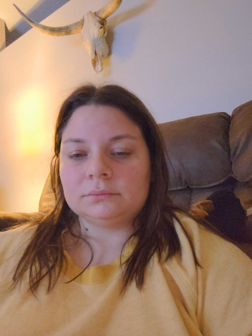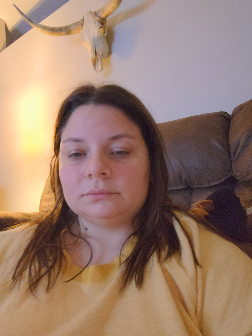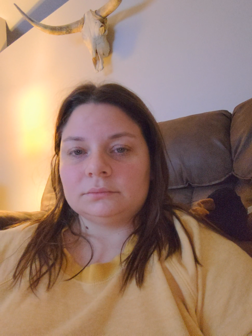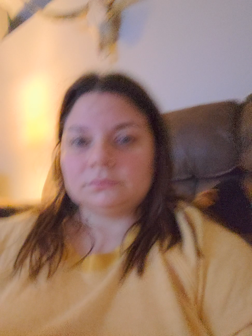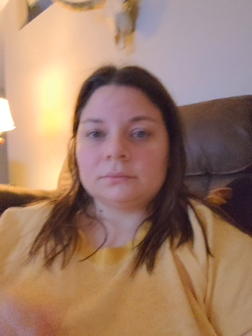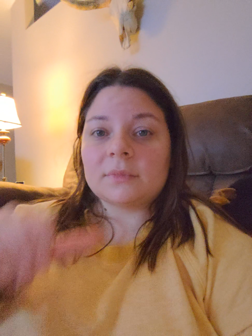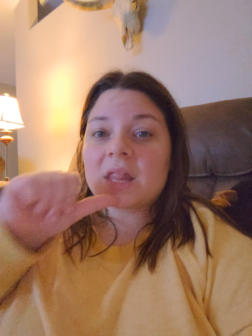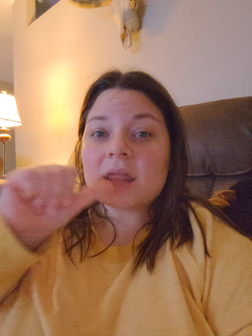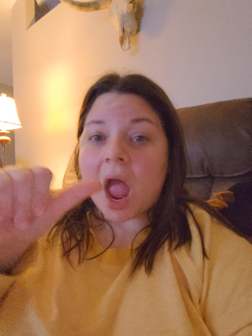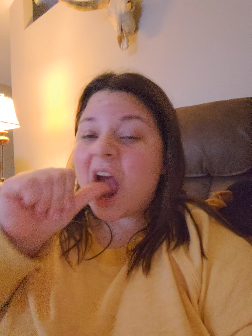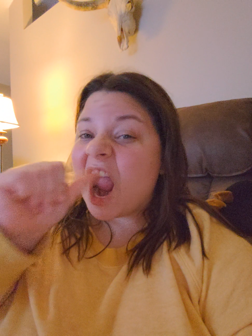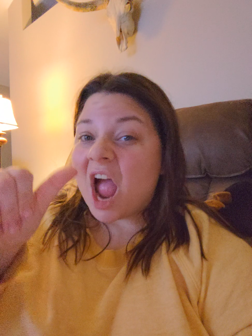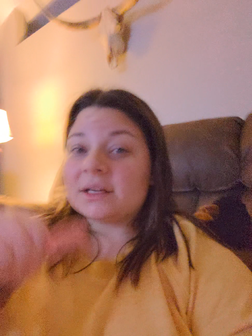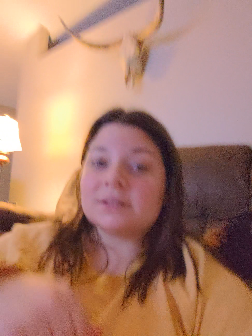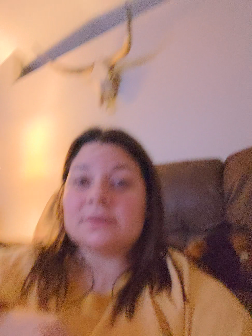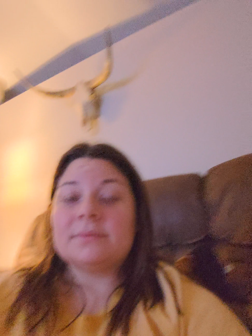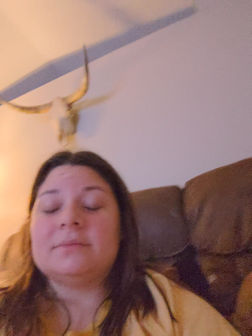nuts